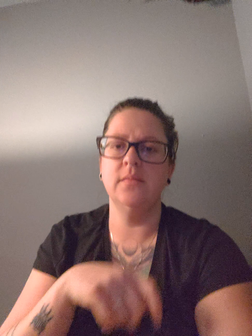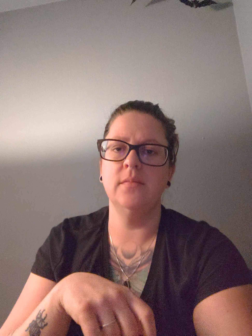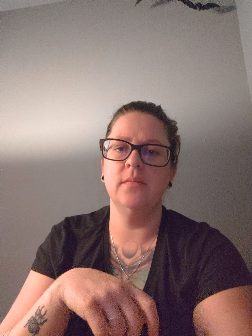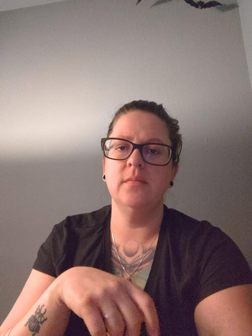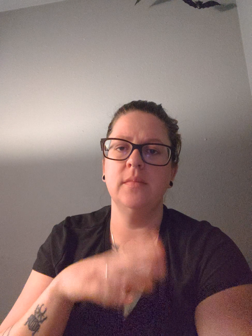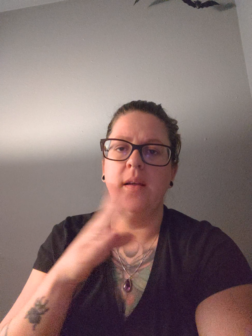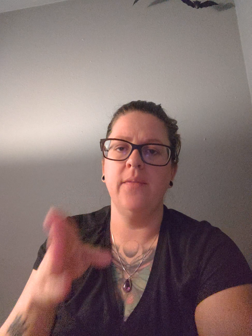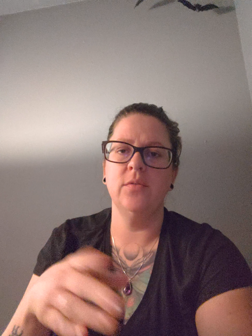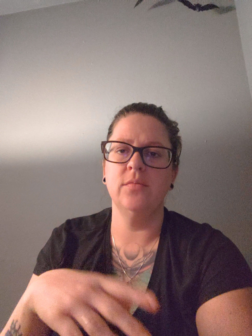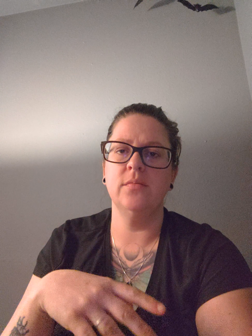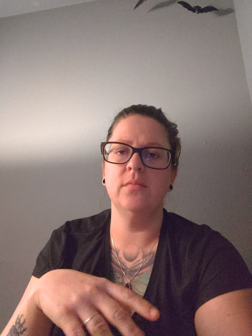after